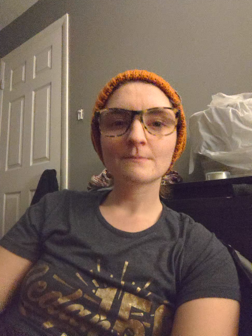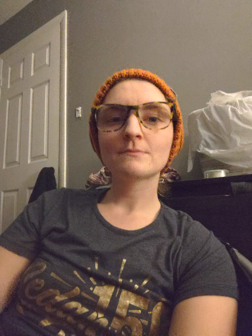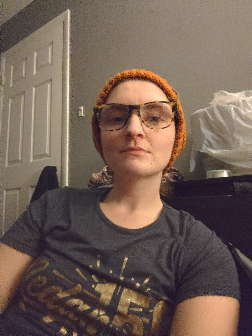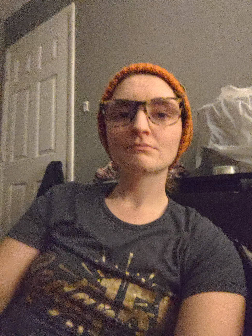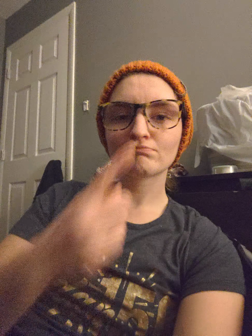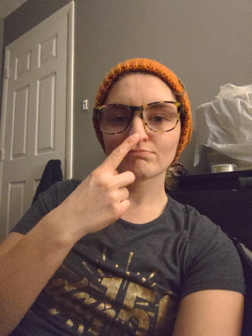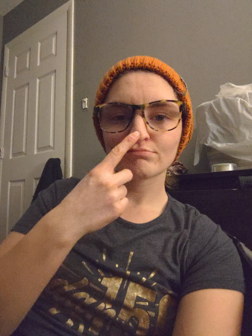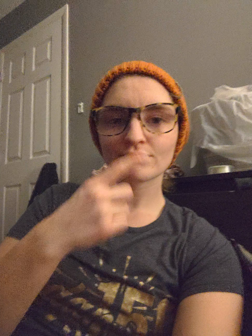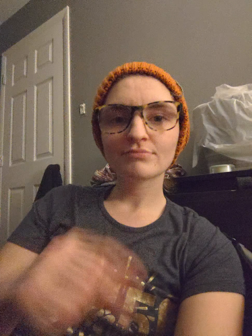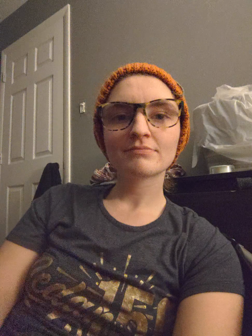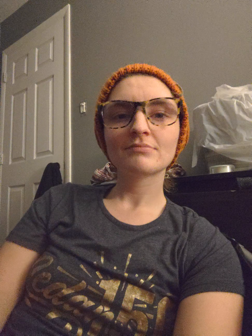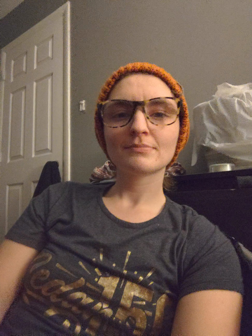nose